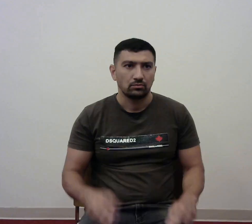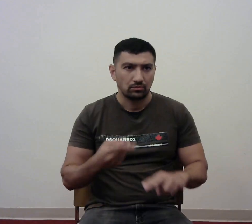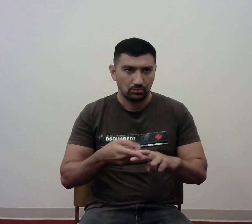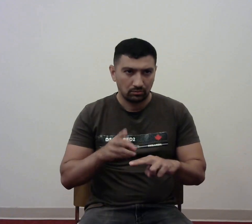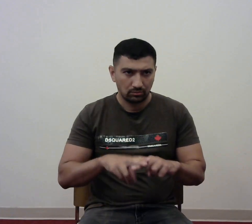bu